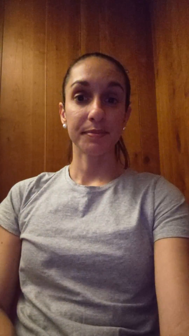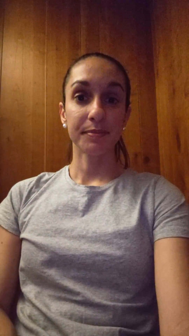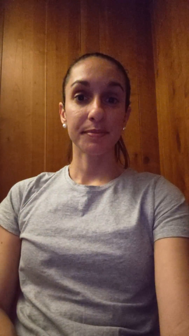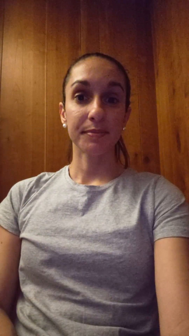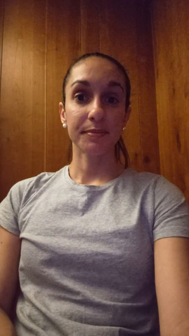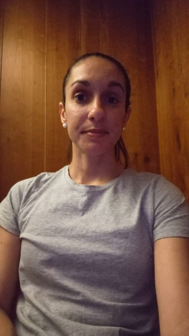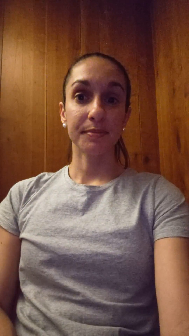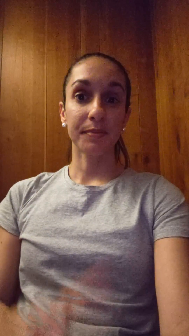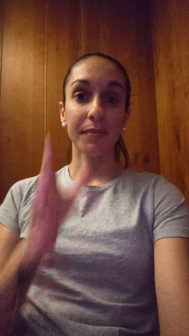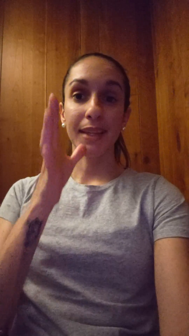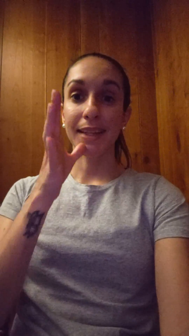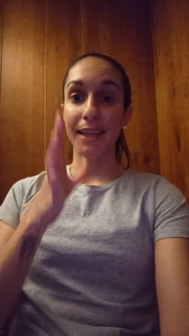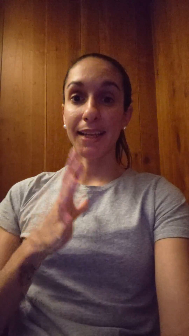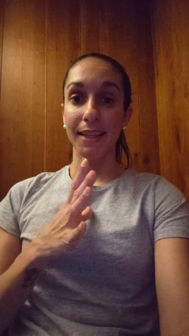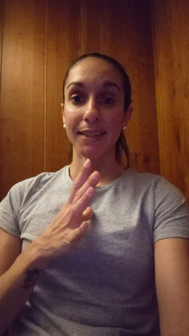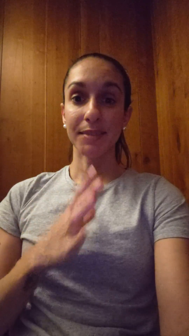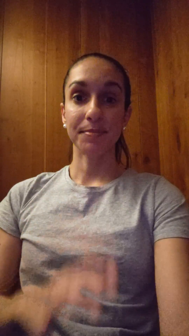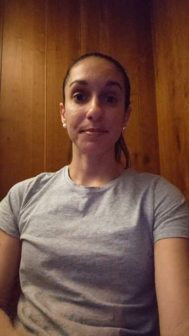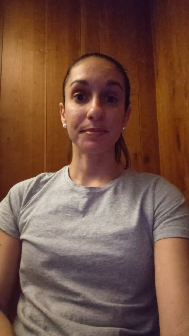lady